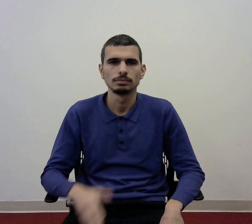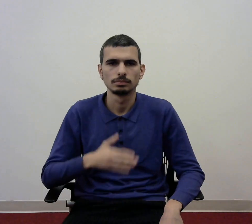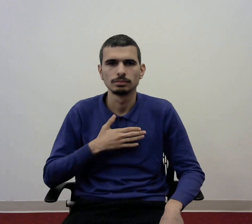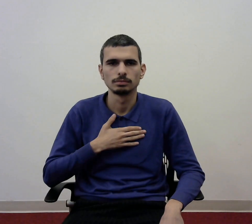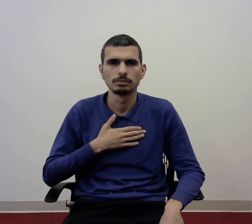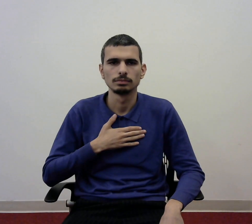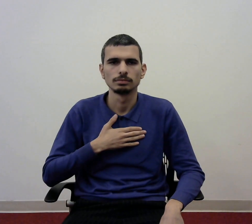mən